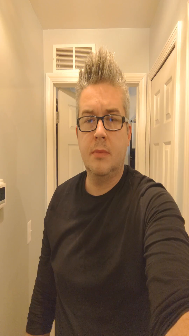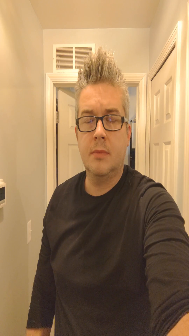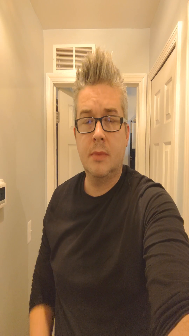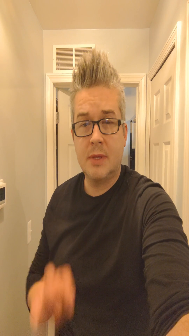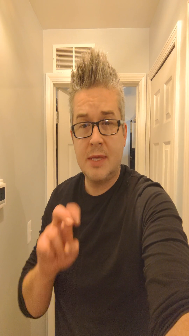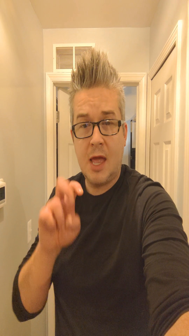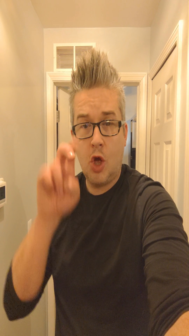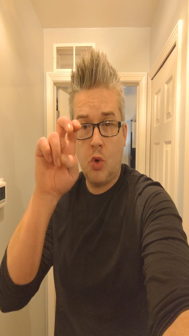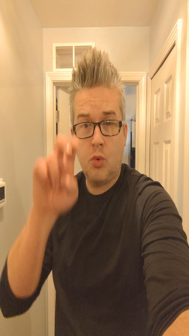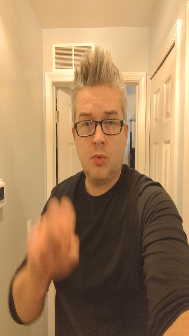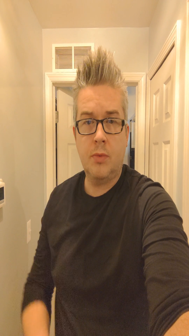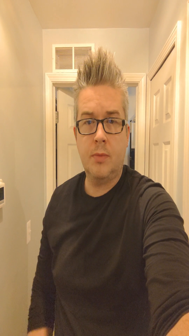stairs